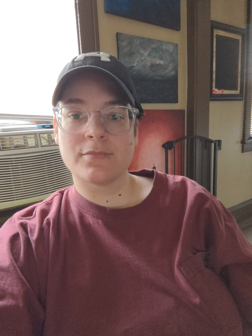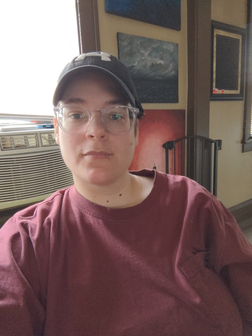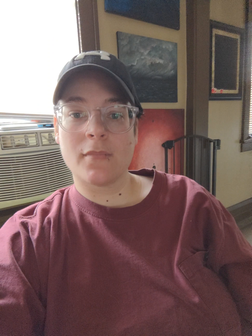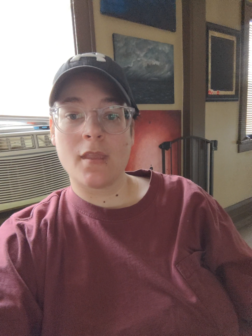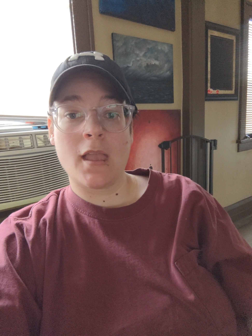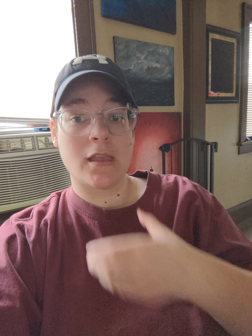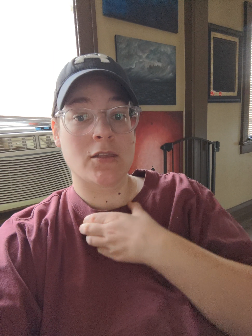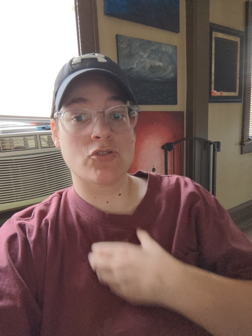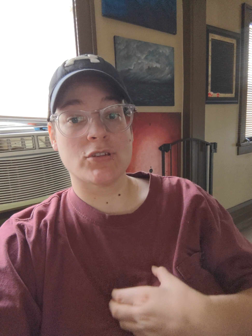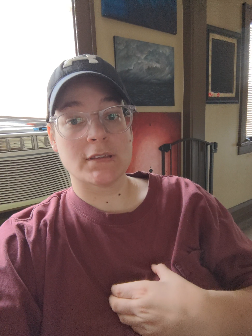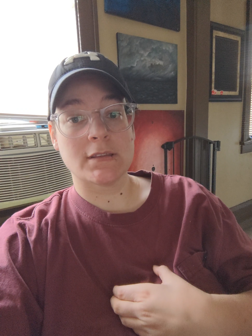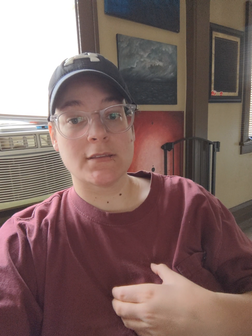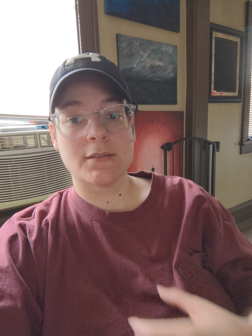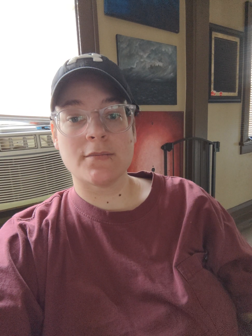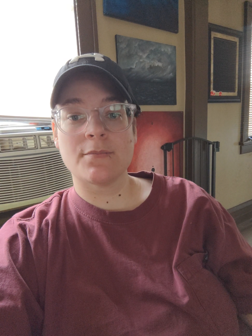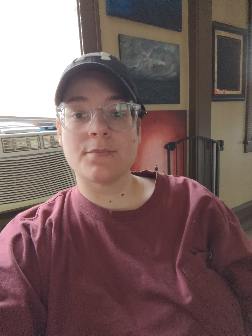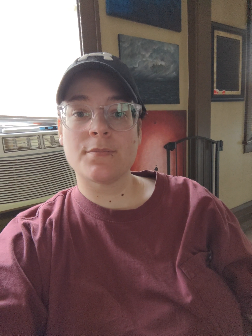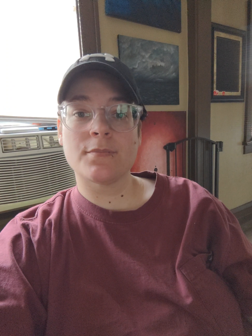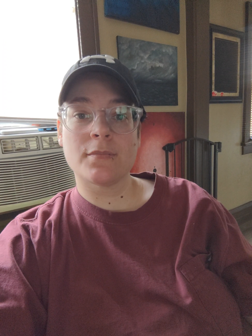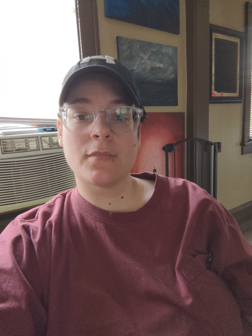hungry